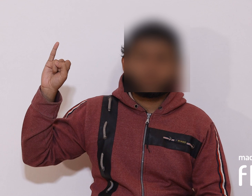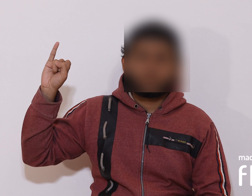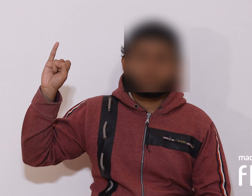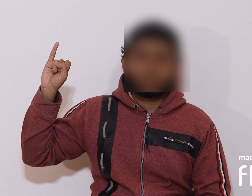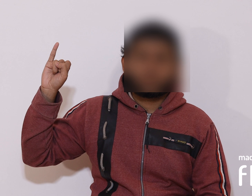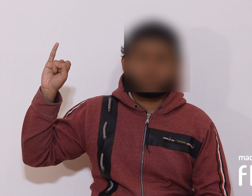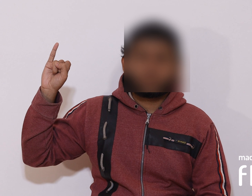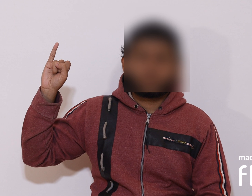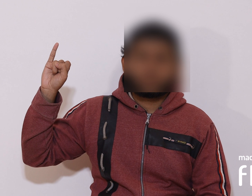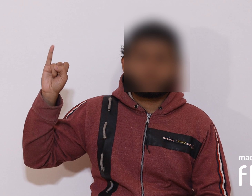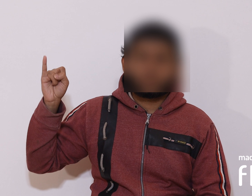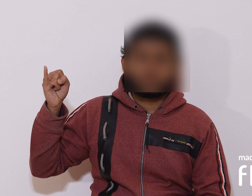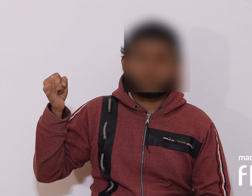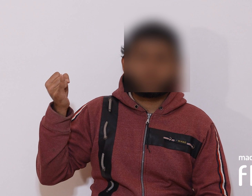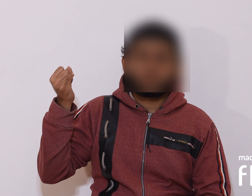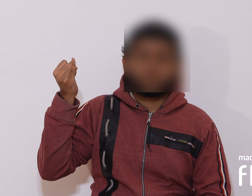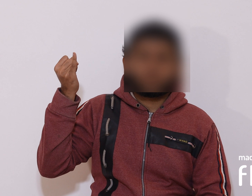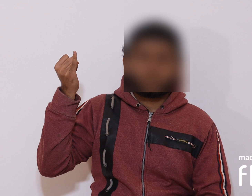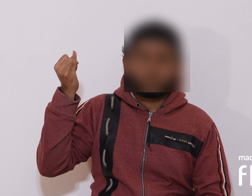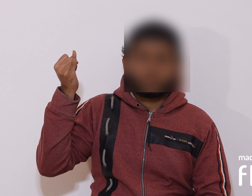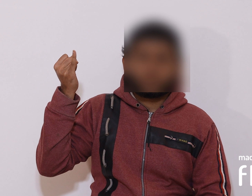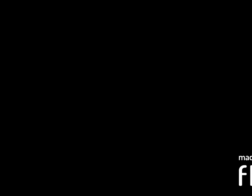ج